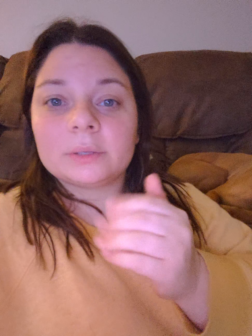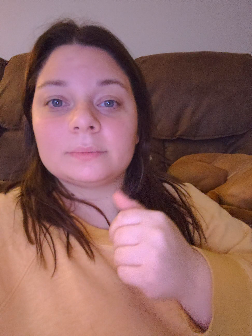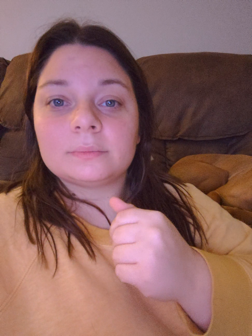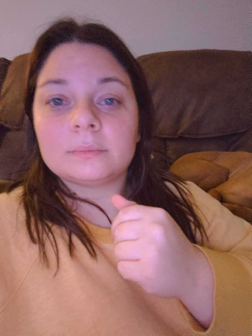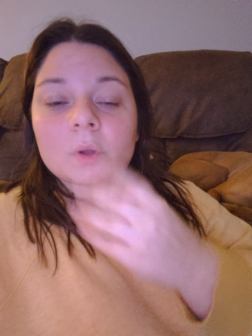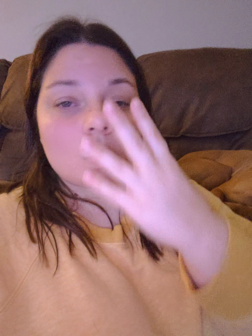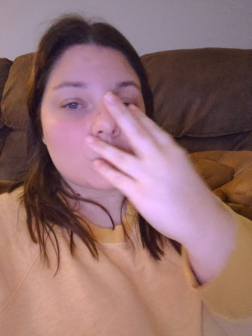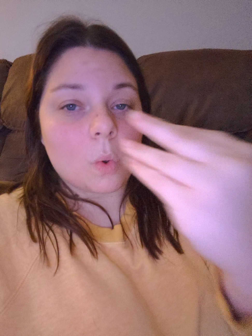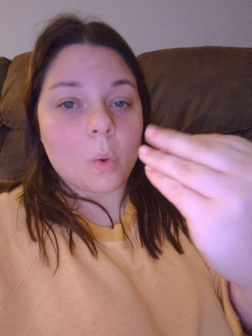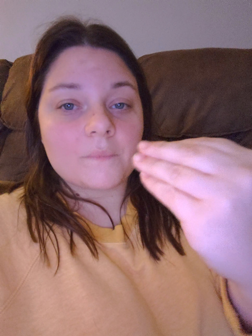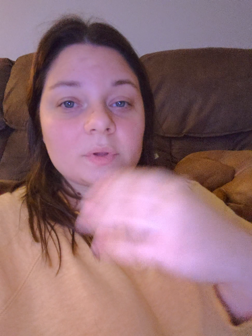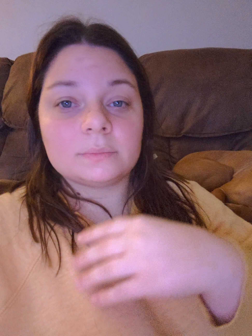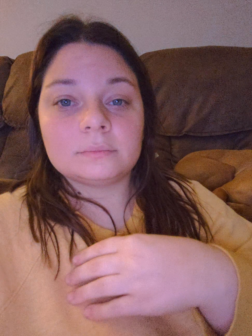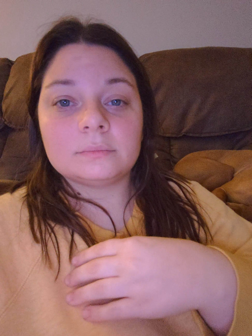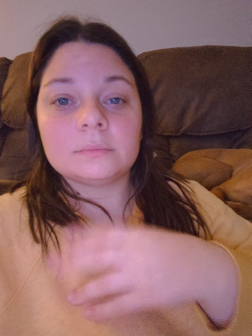wolf